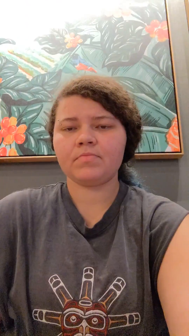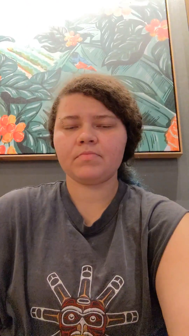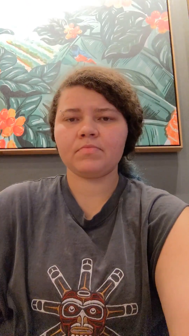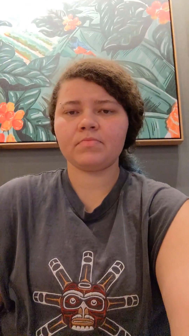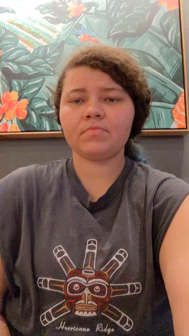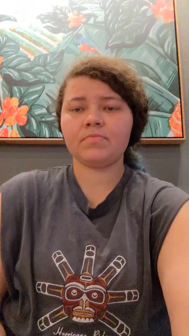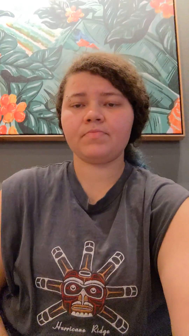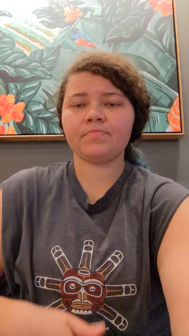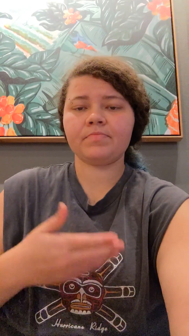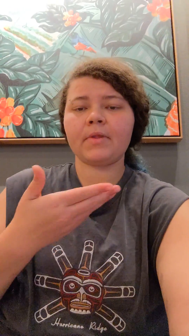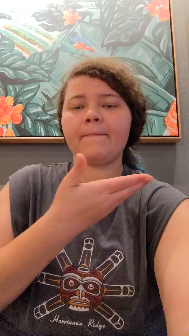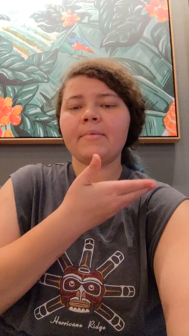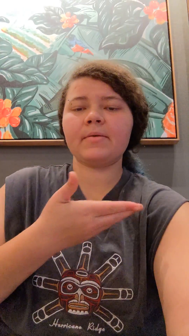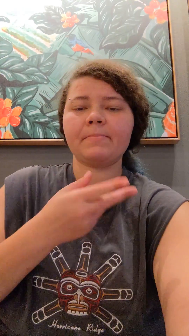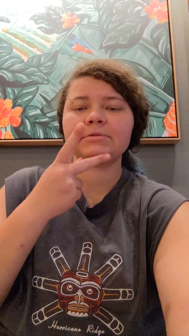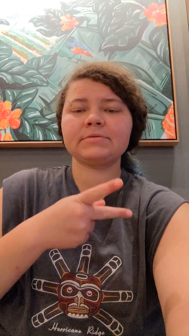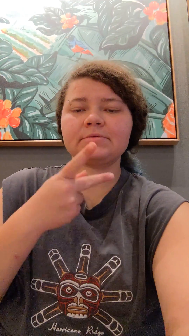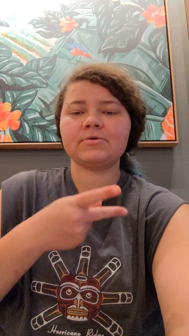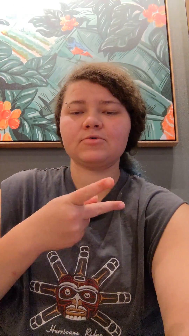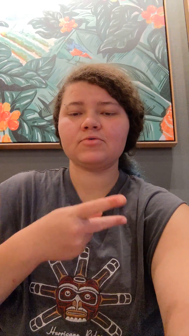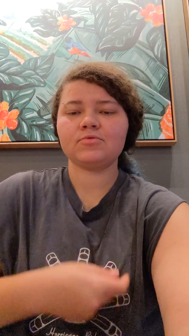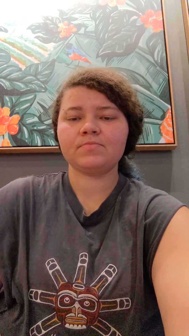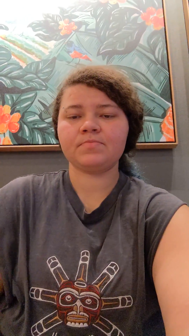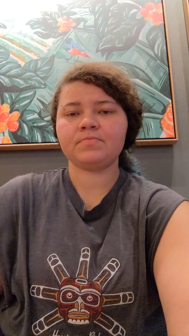babysitter